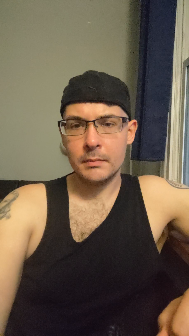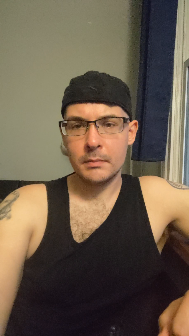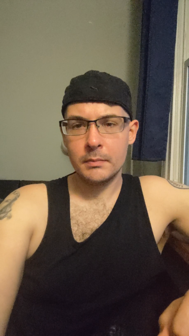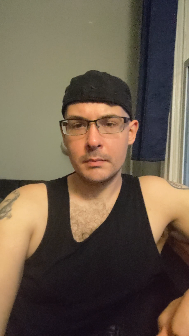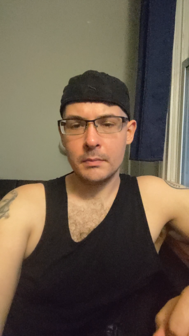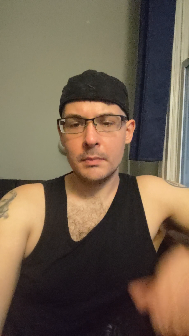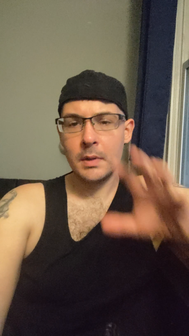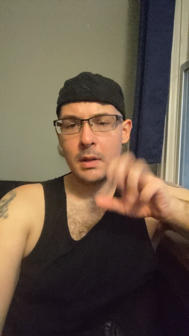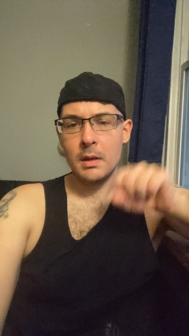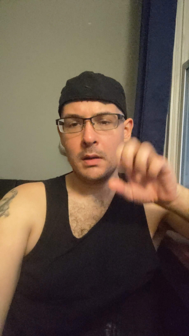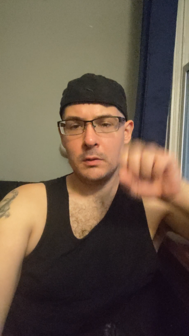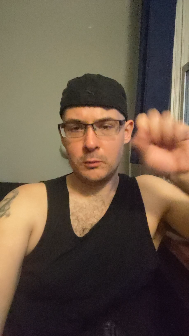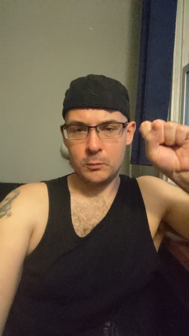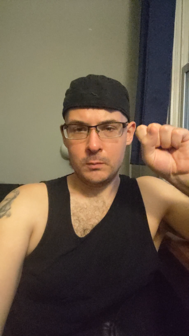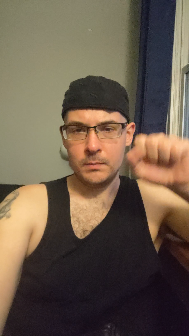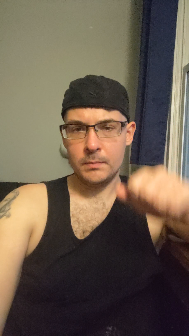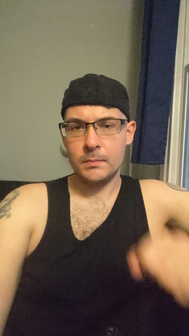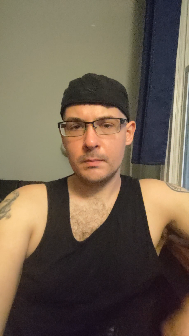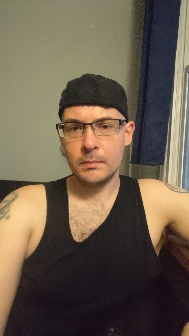ladder